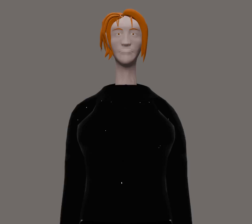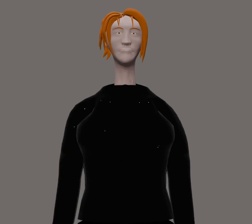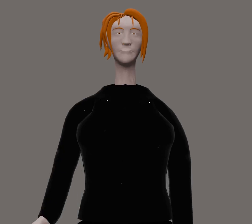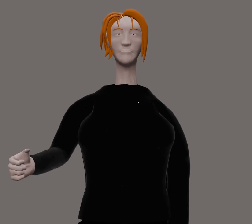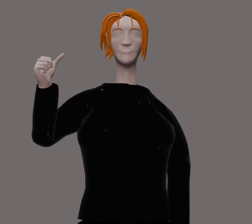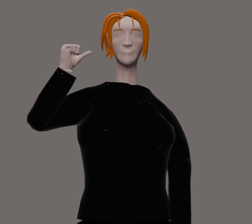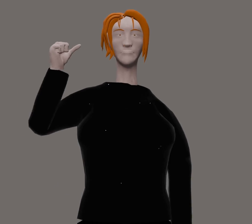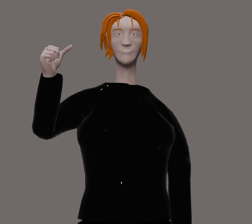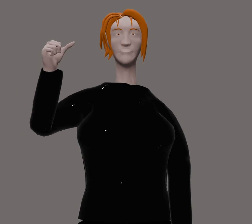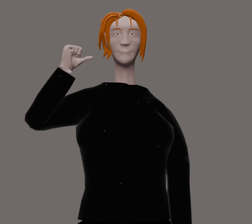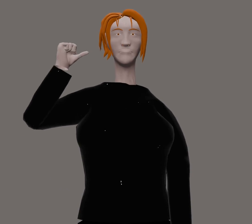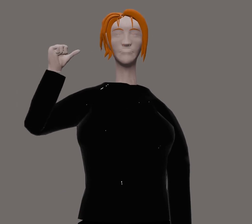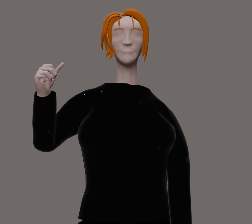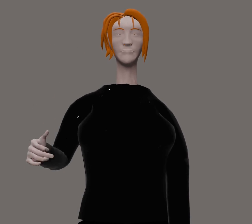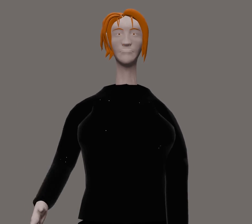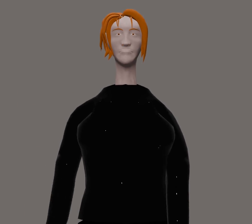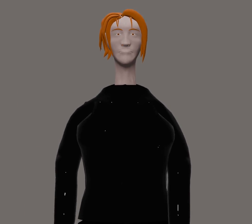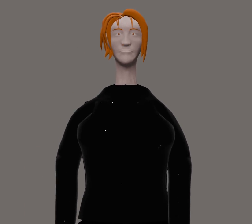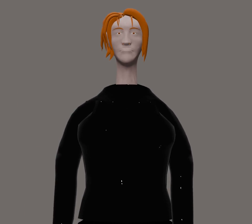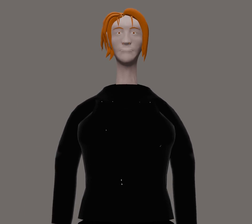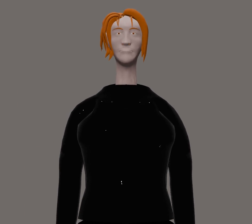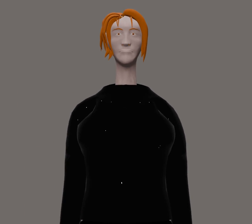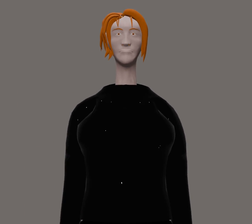Behind